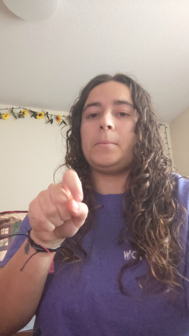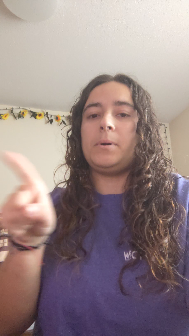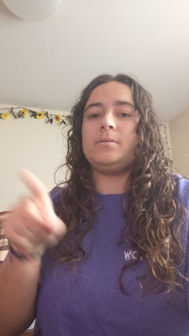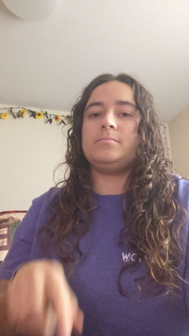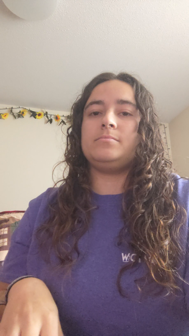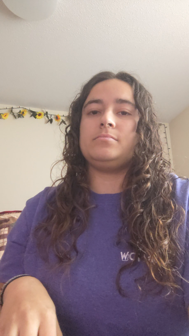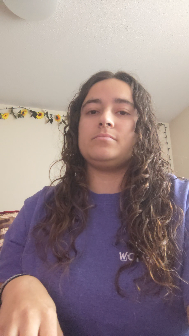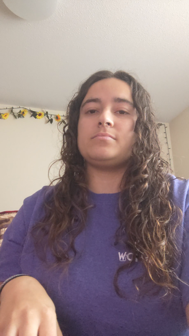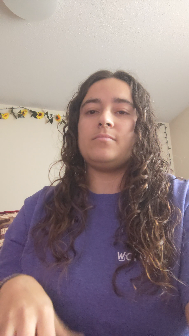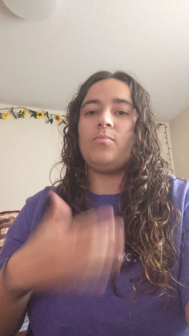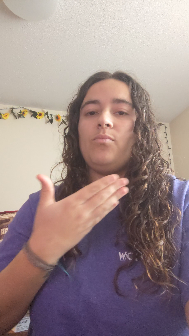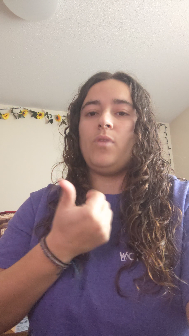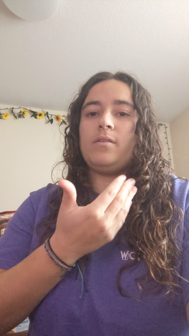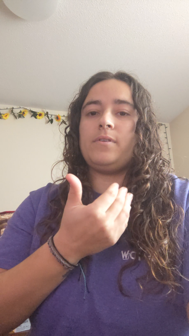butterfly